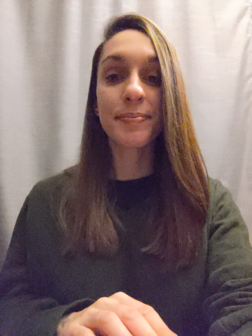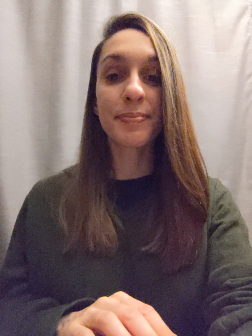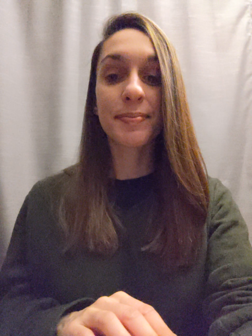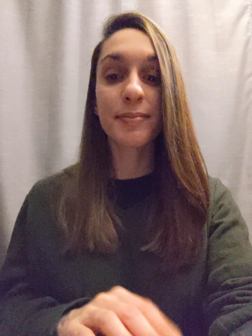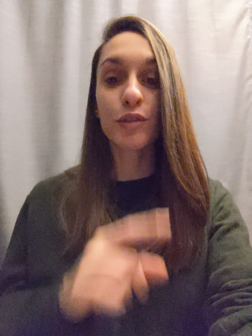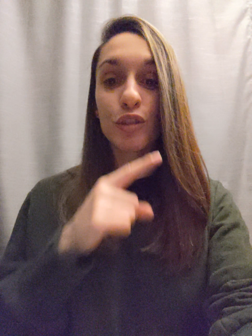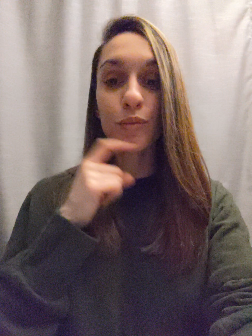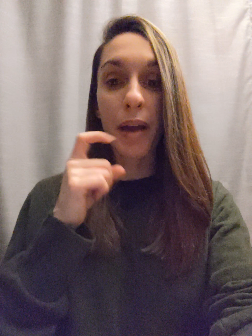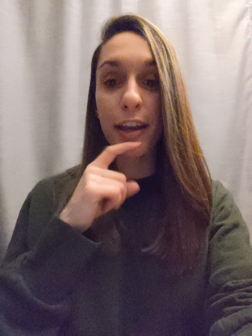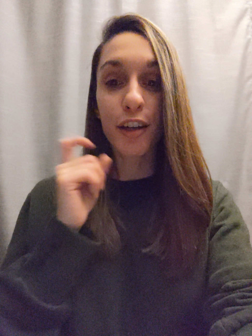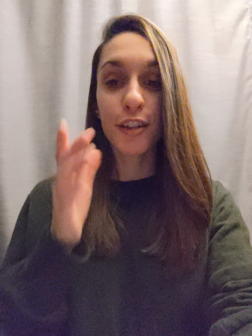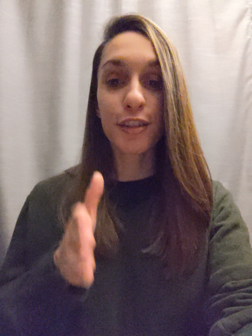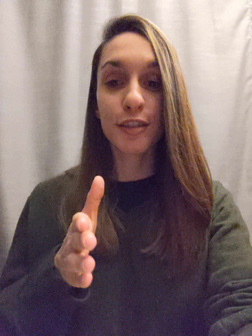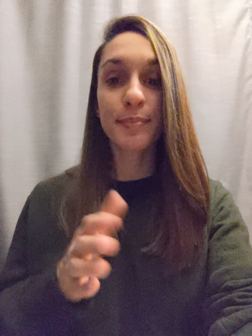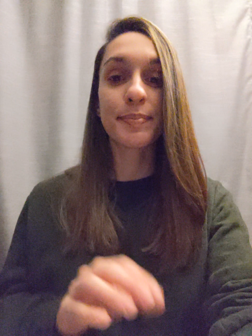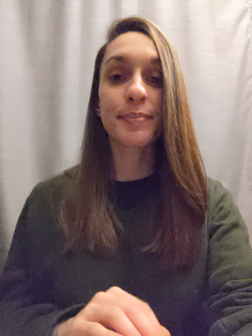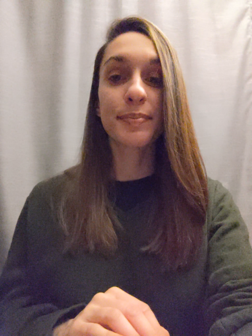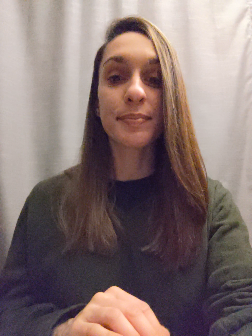dryer